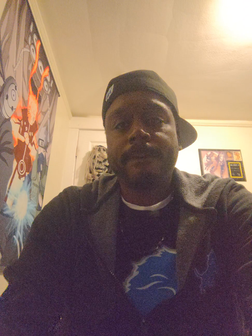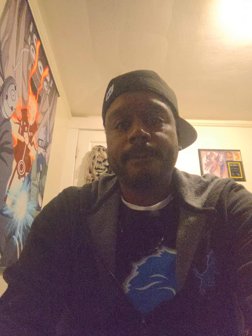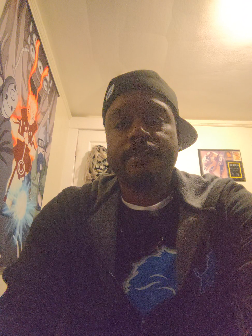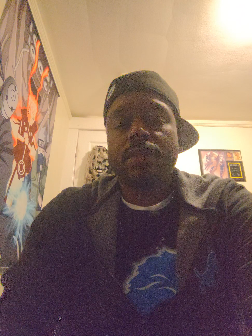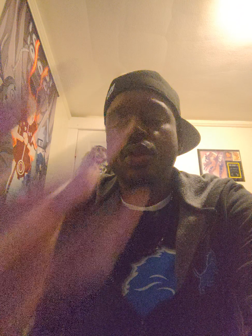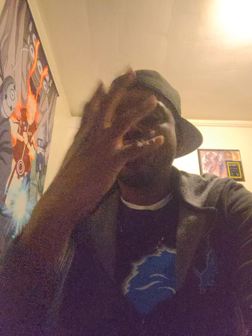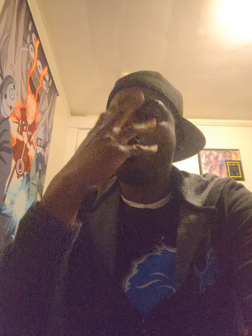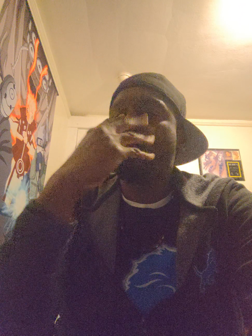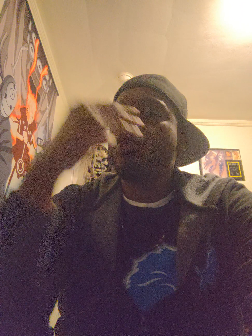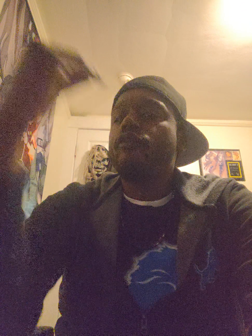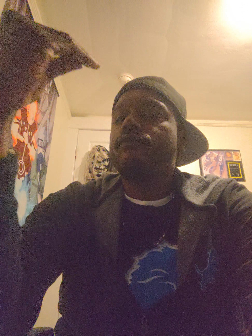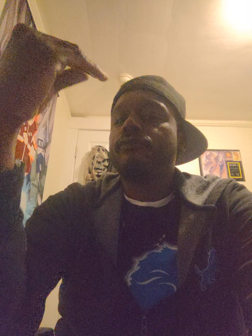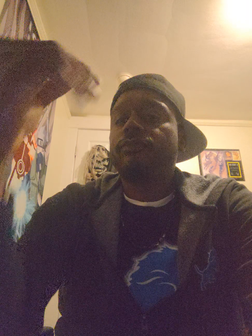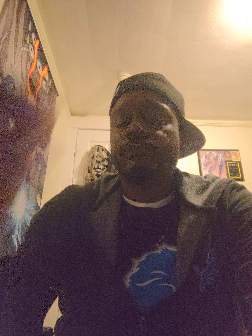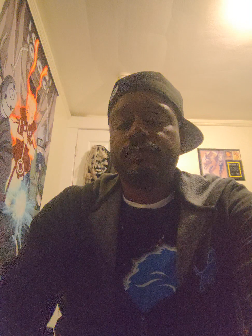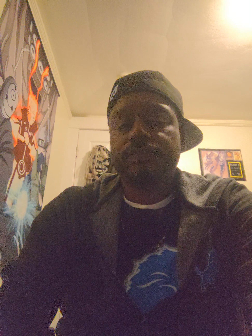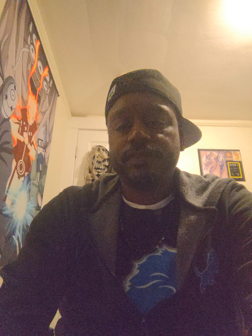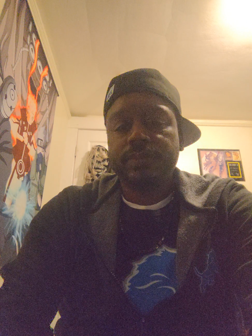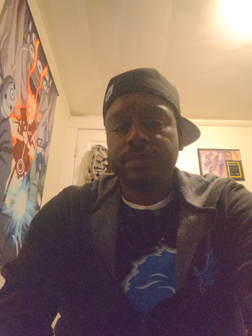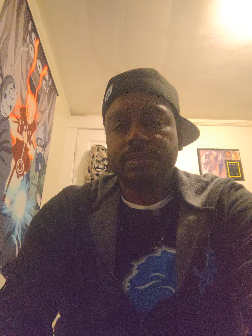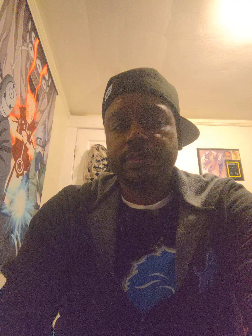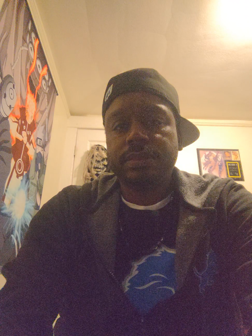wolf